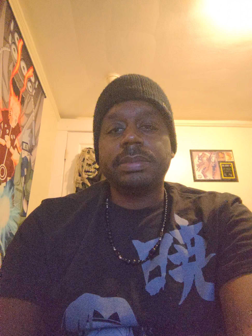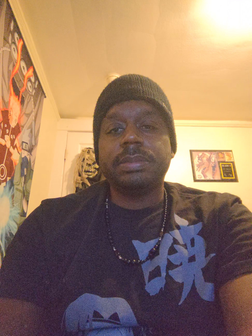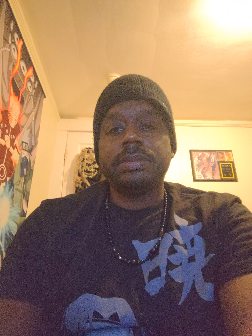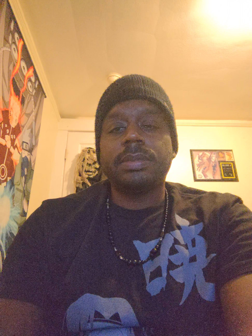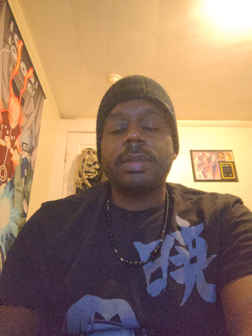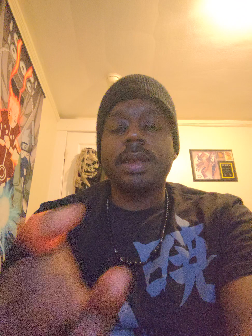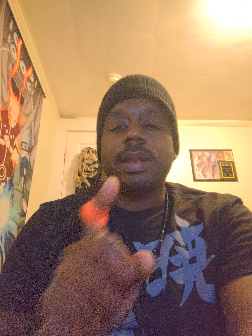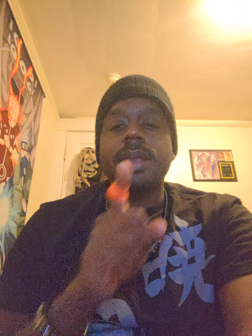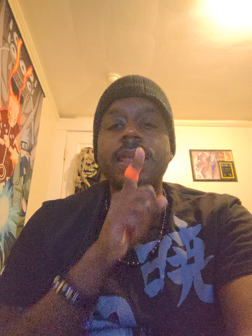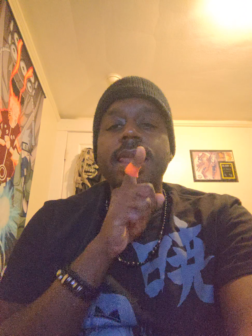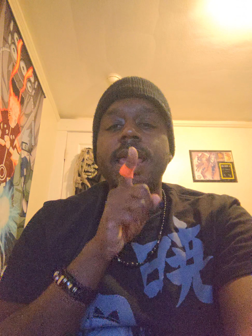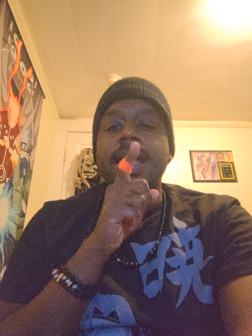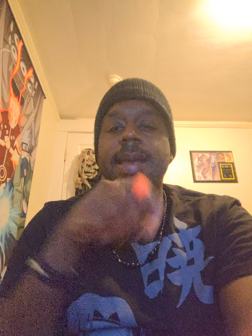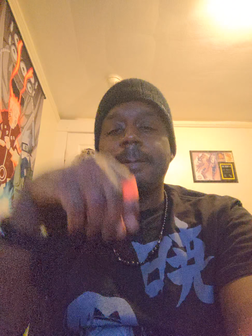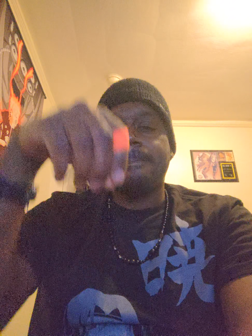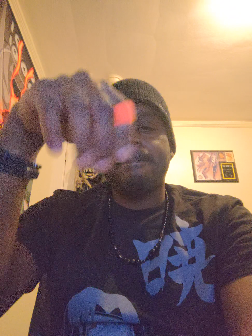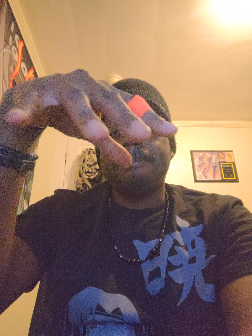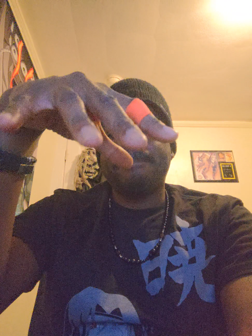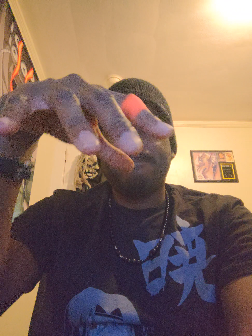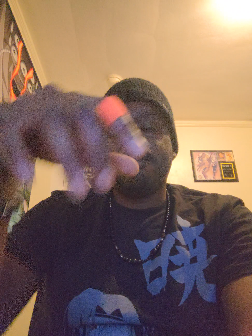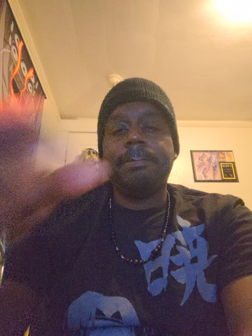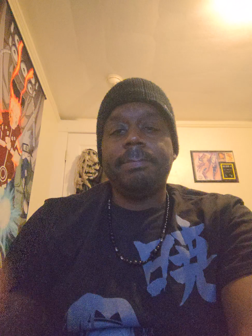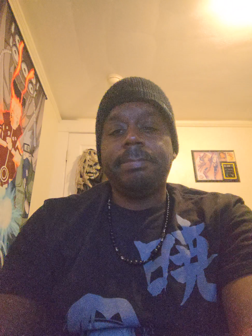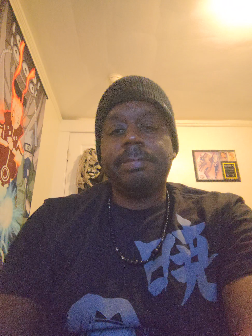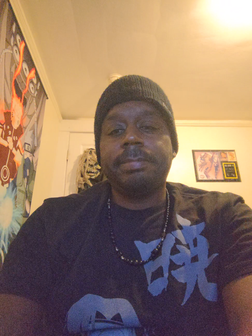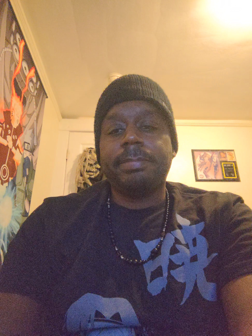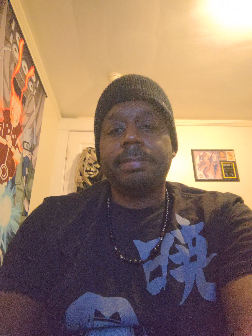lamp